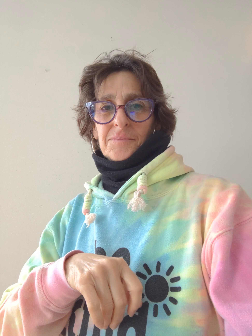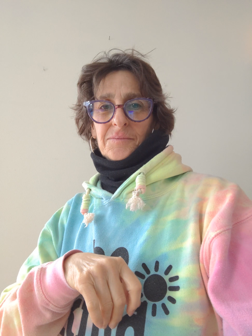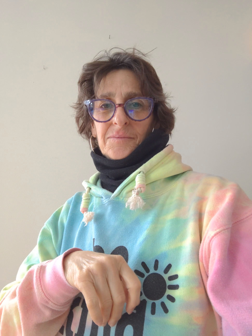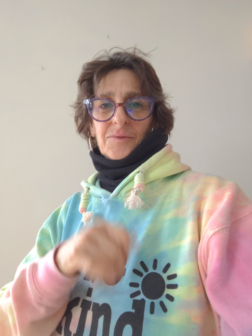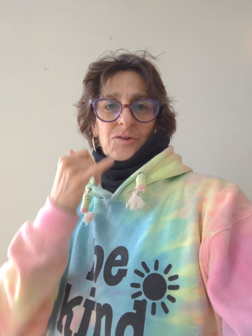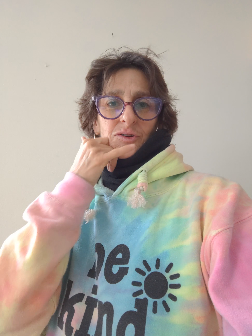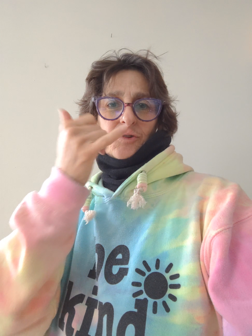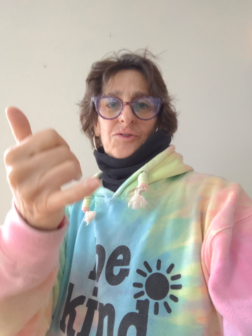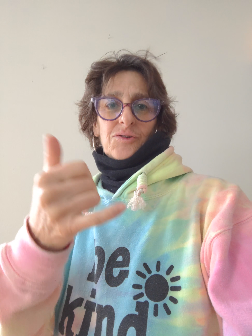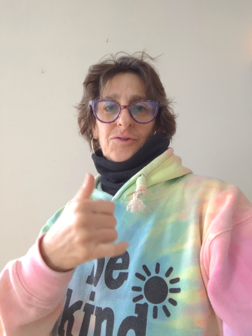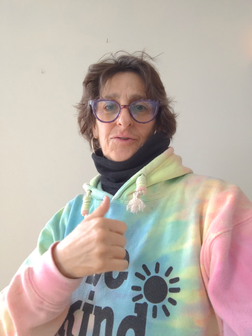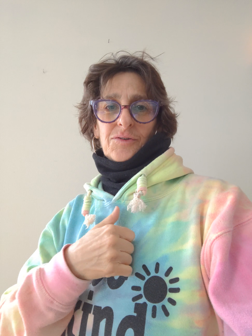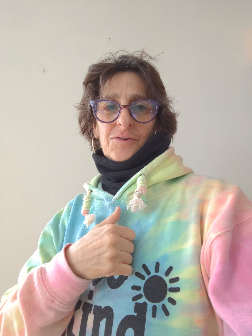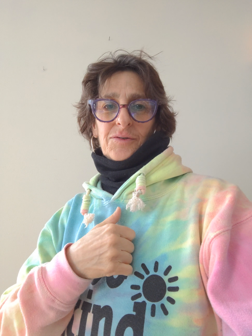call on the phone